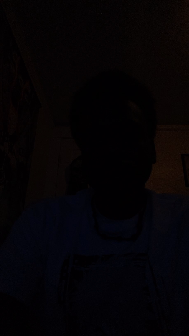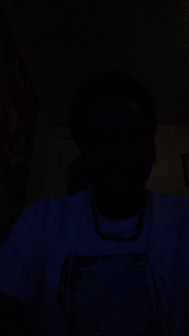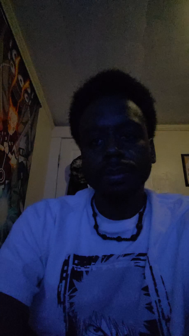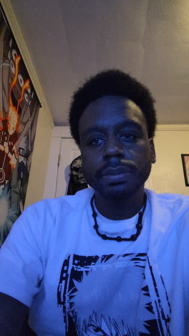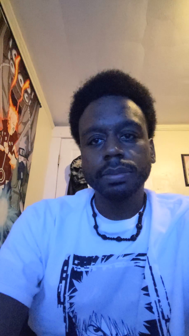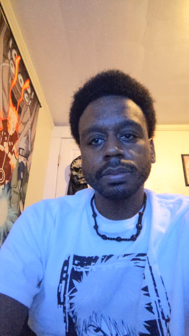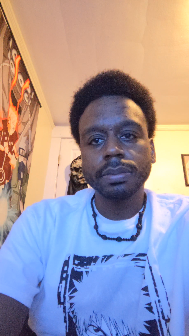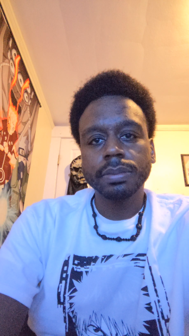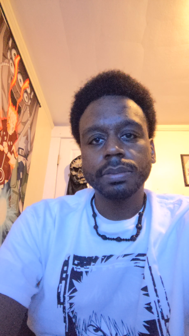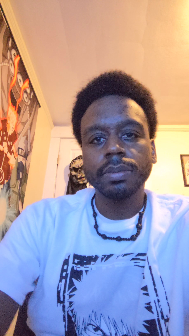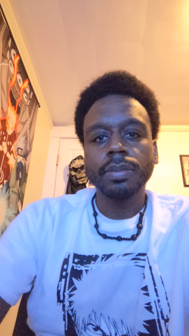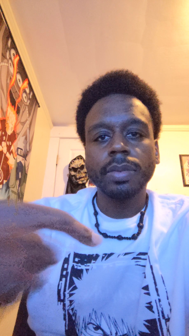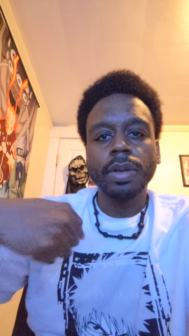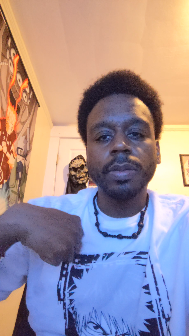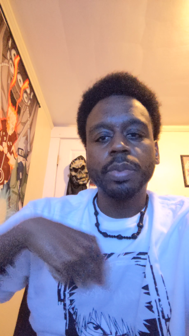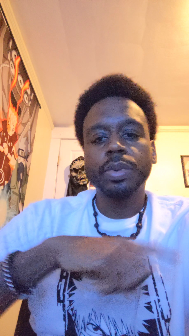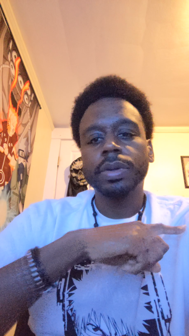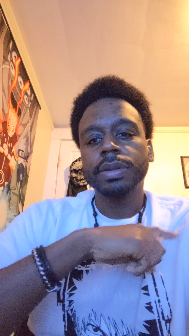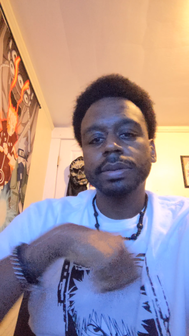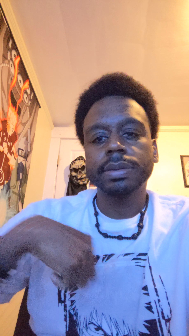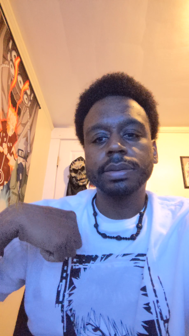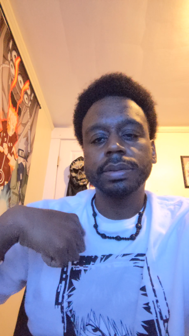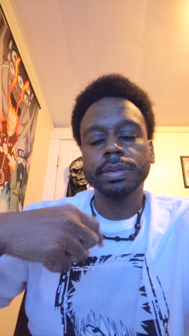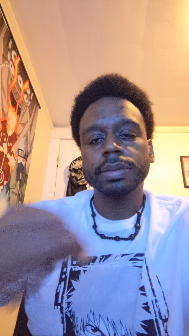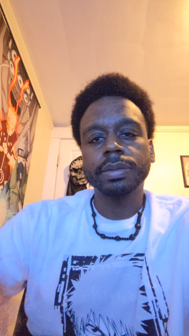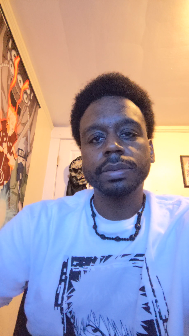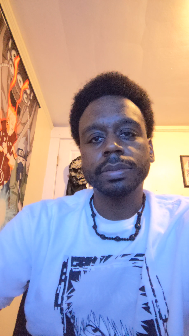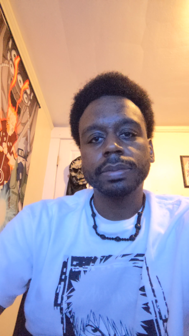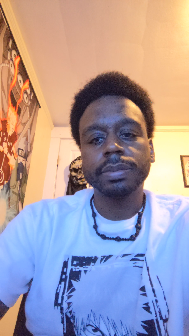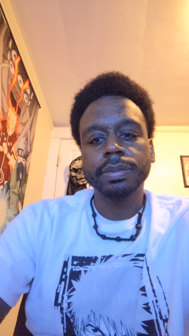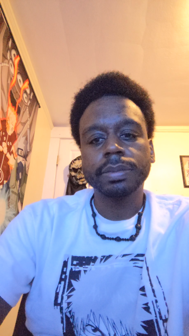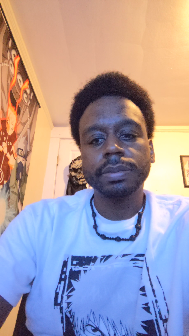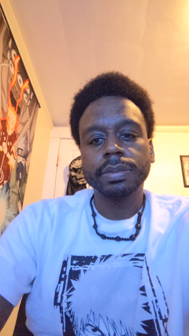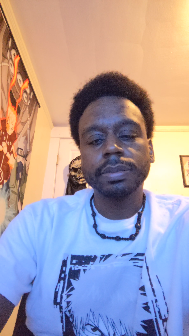bib